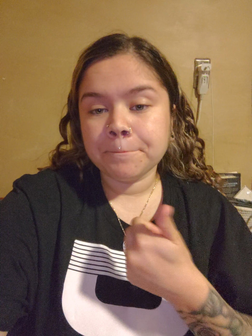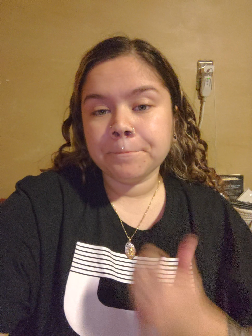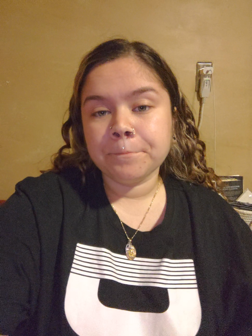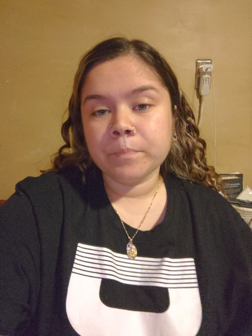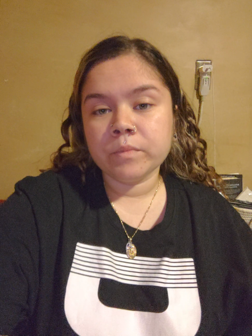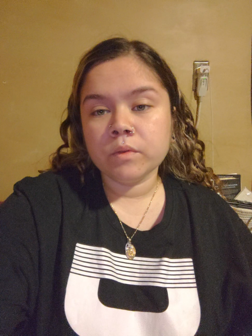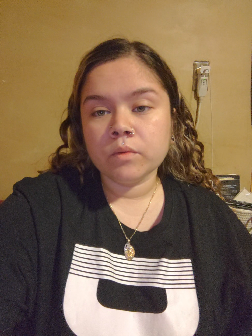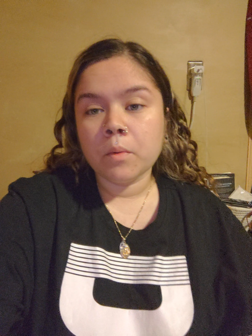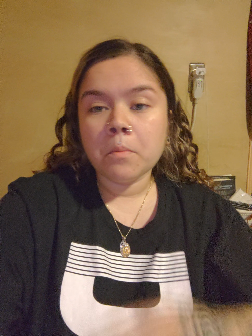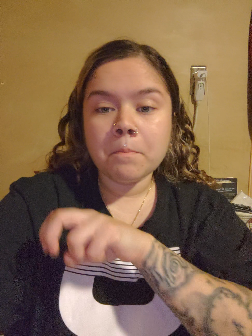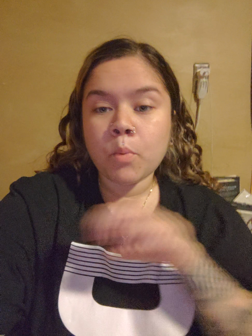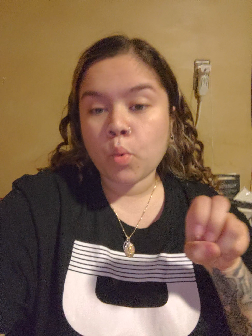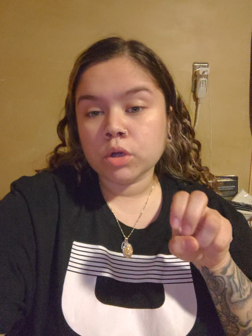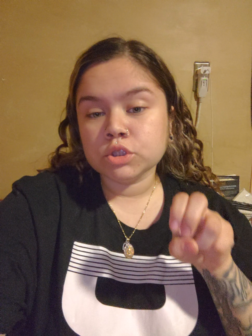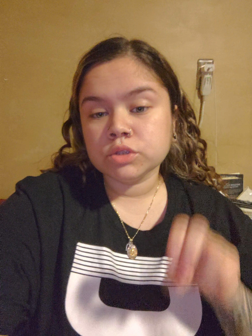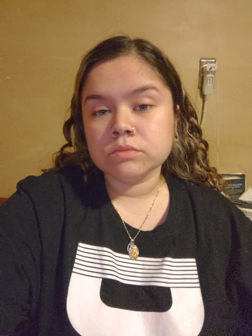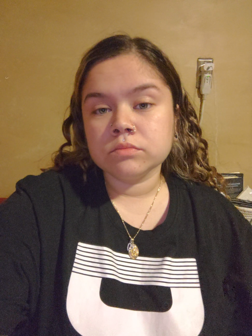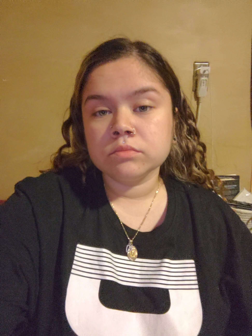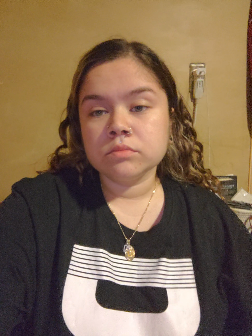porch